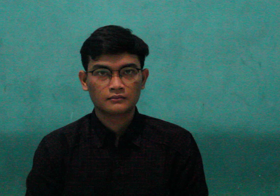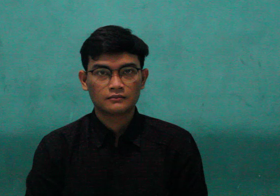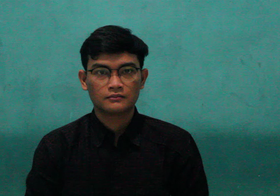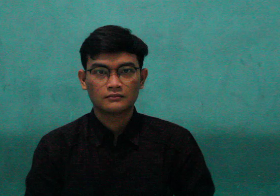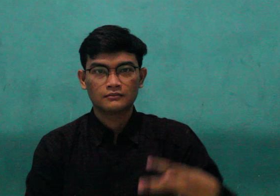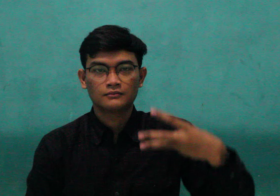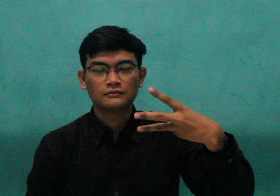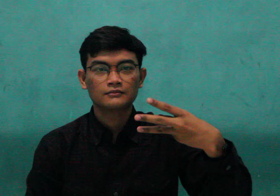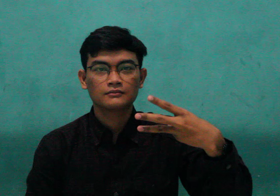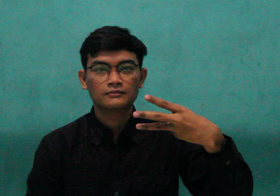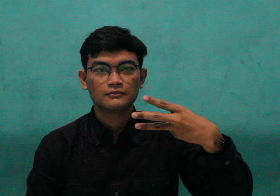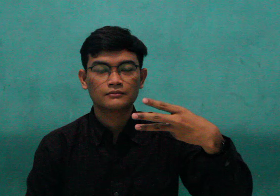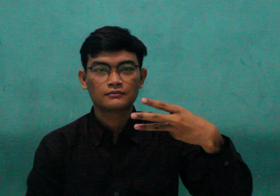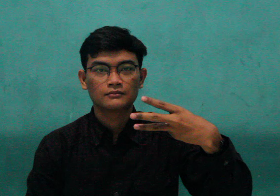E